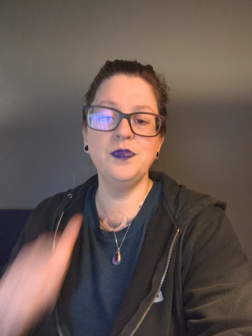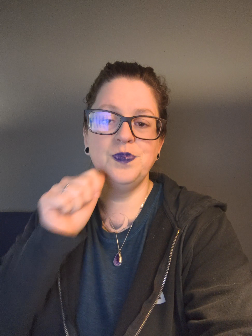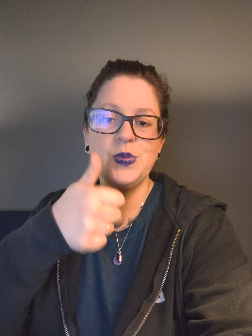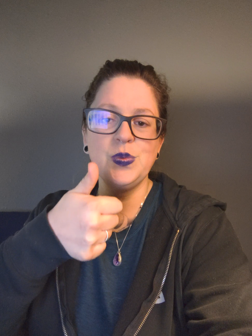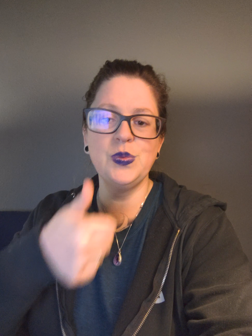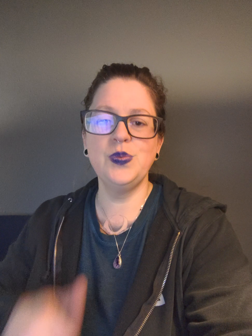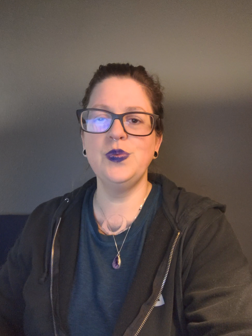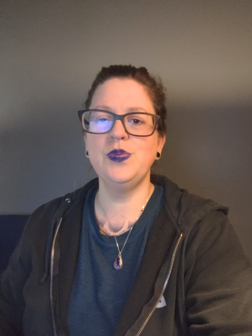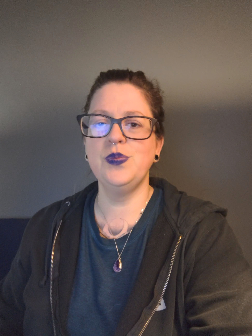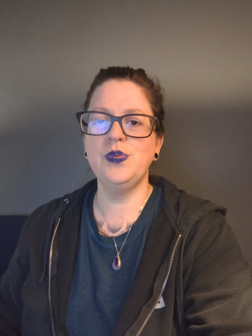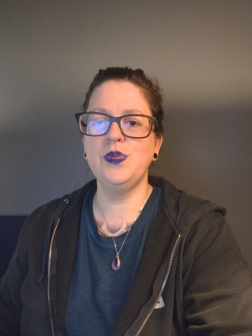tomorrow